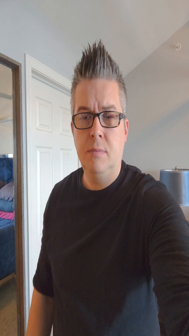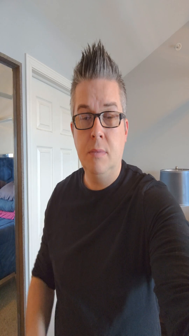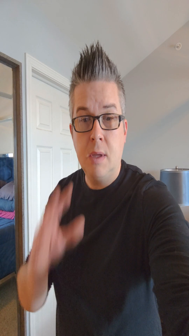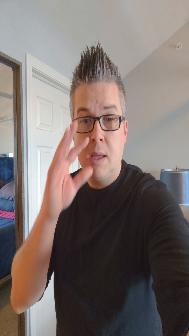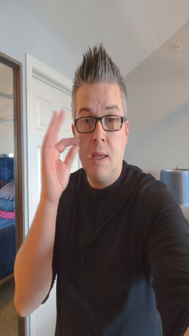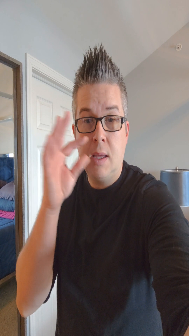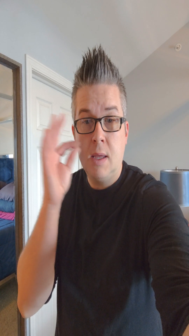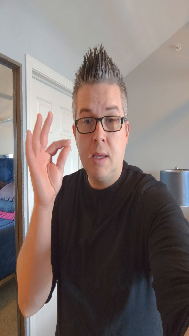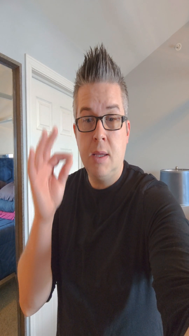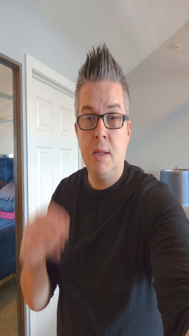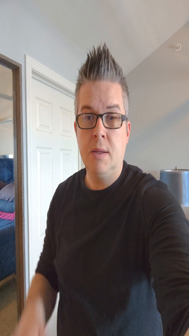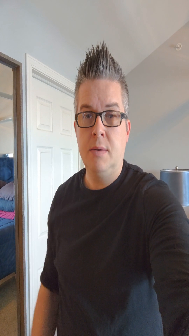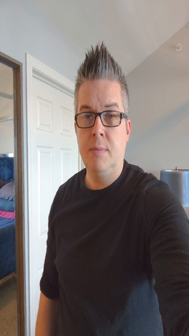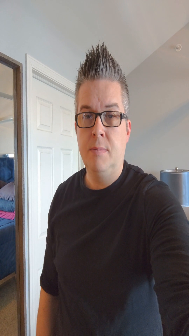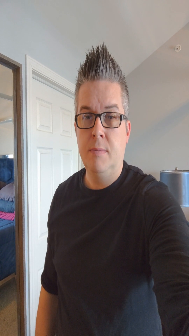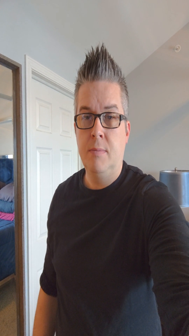cat